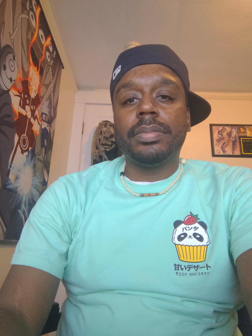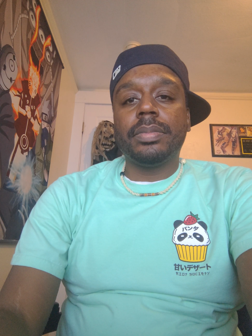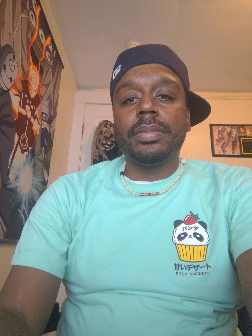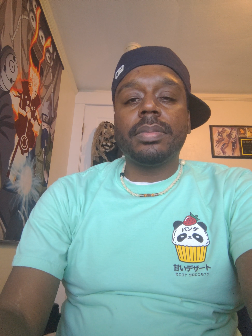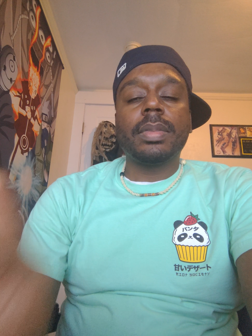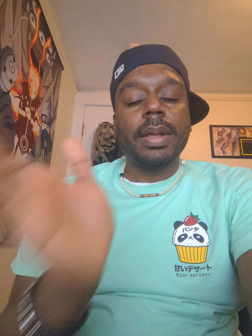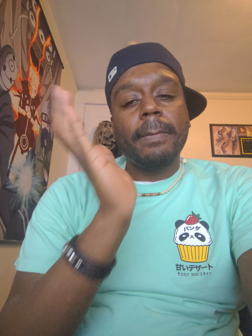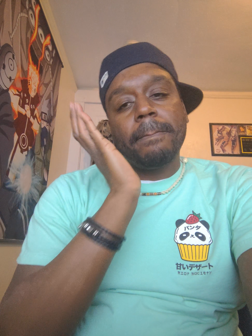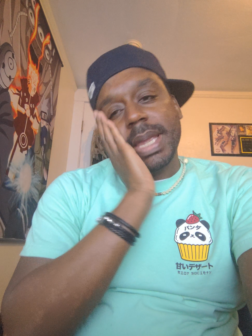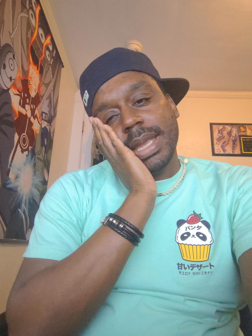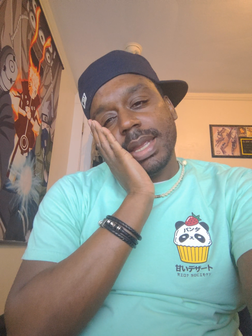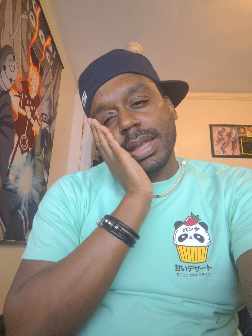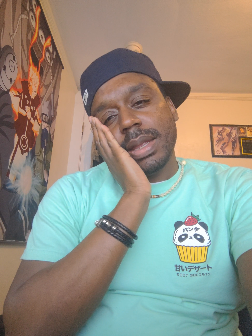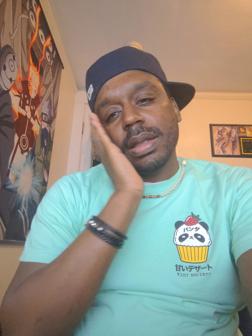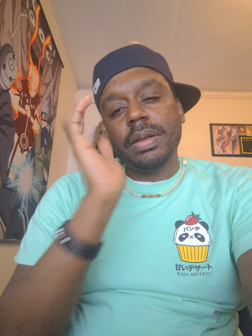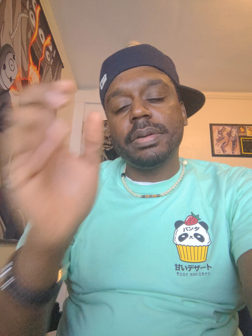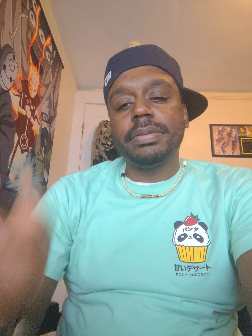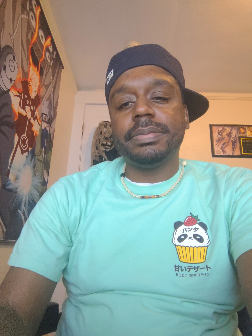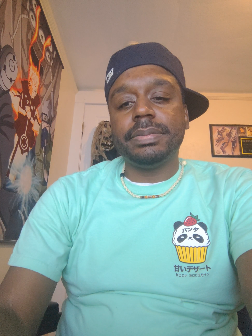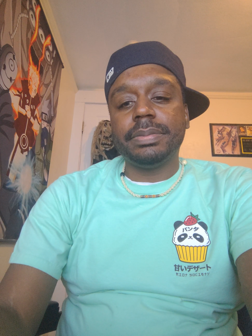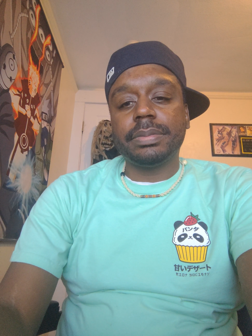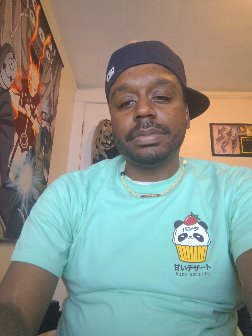bed